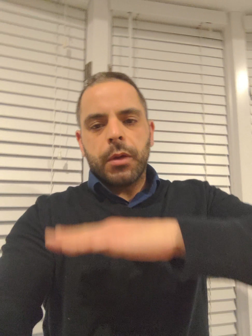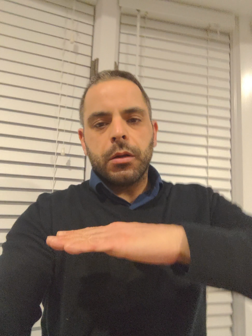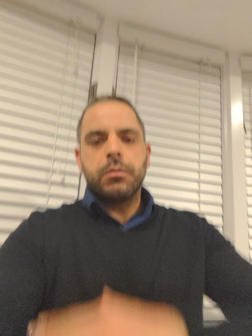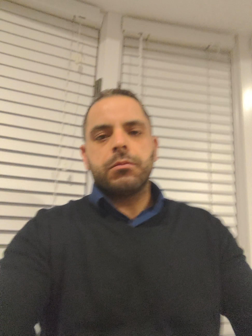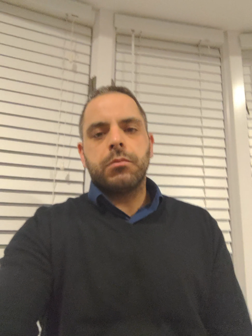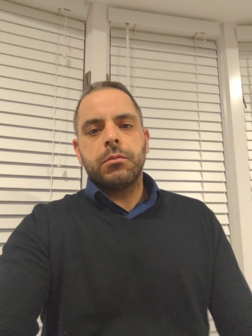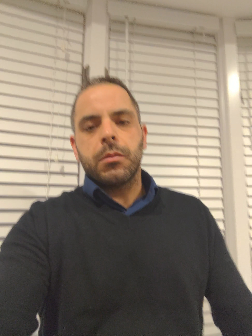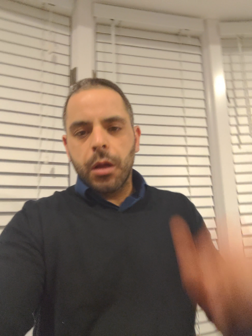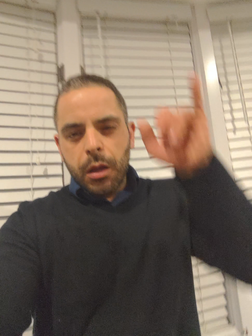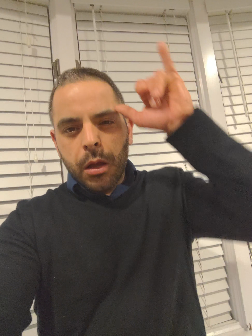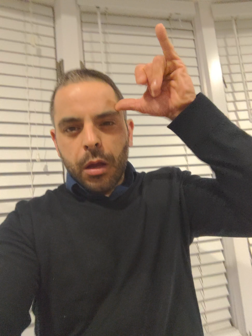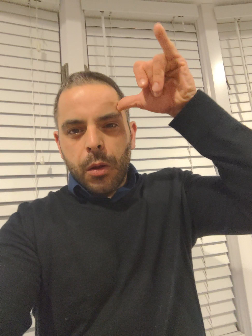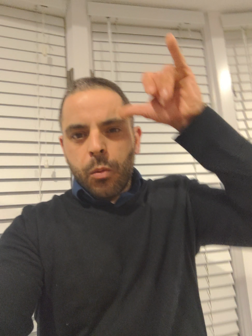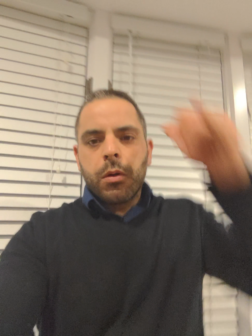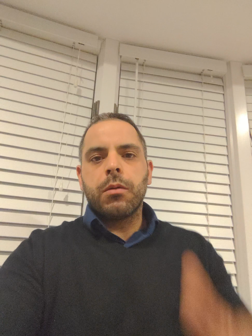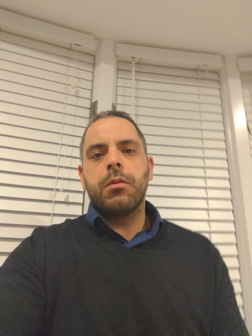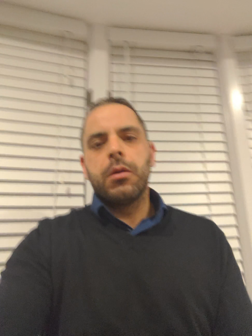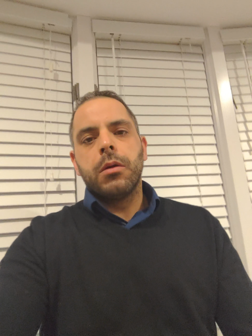cow